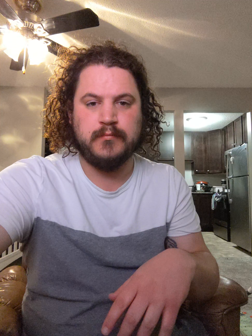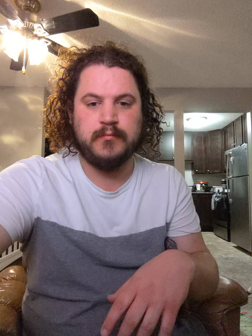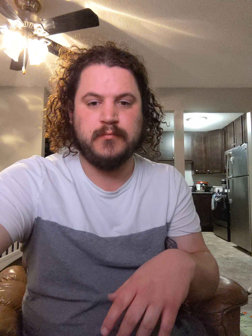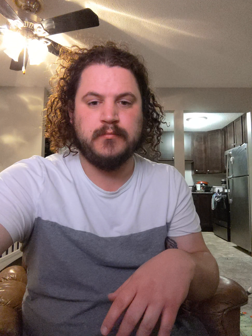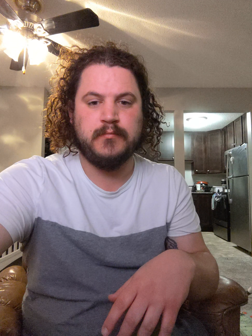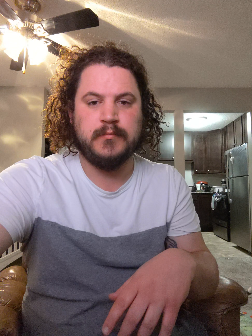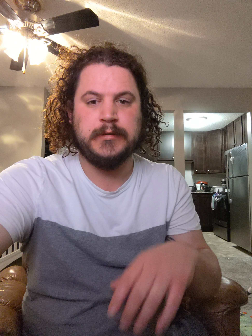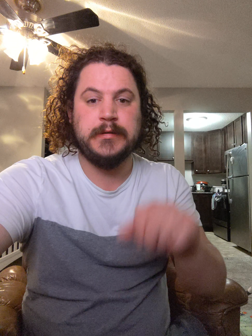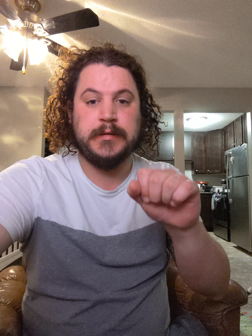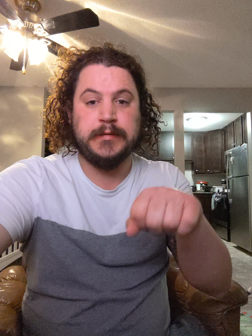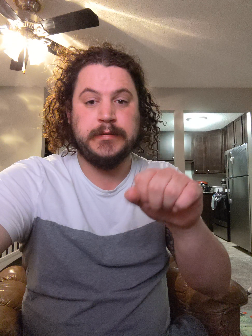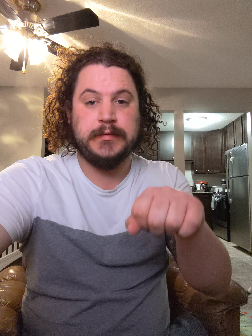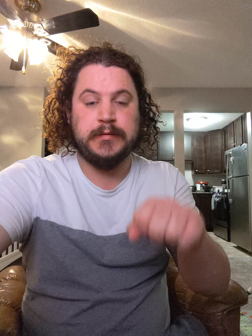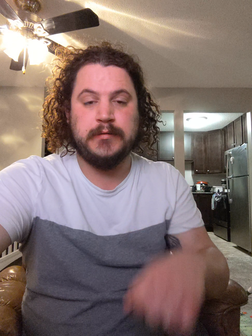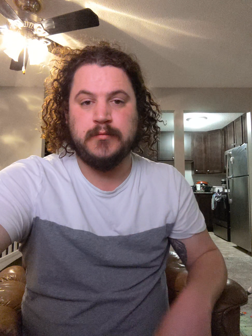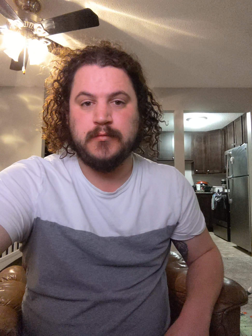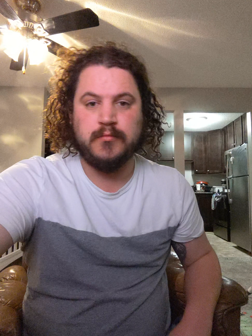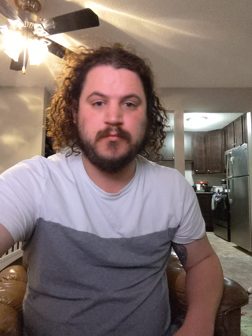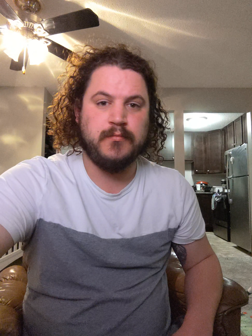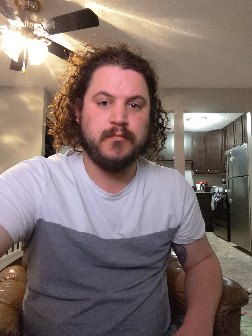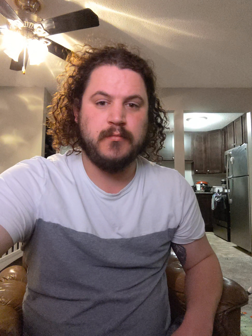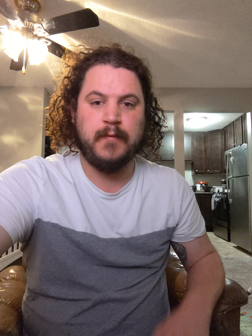yes